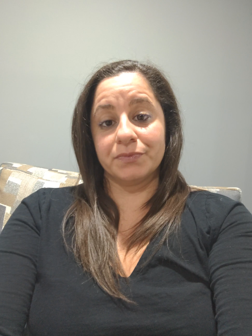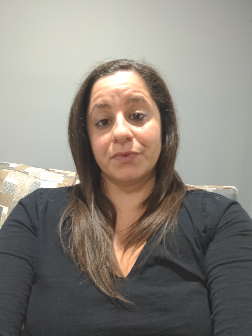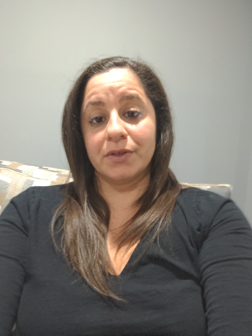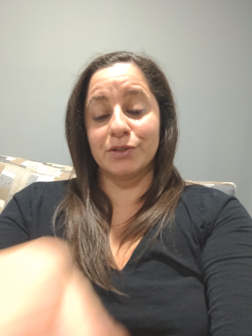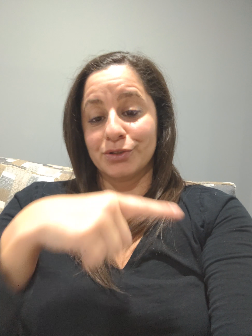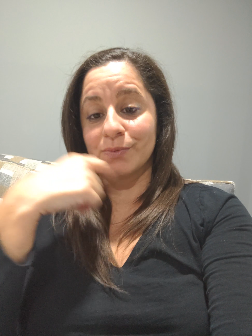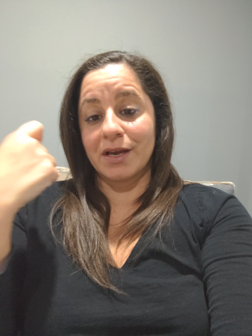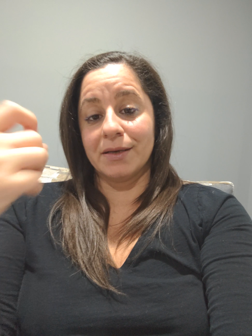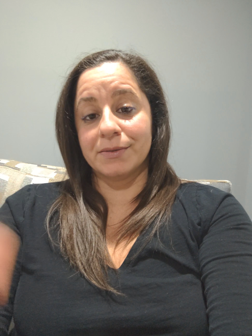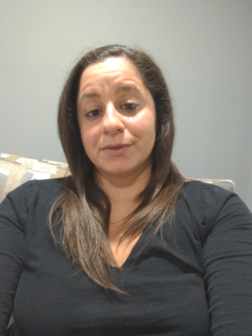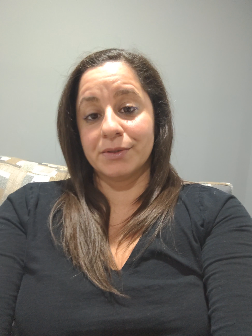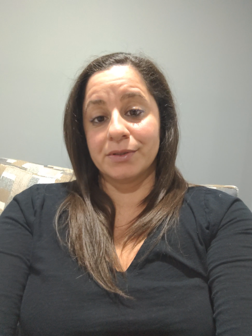dry